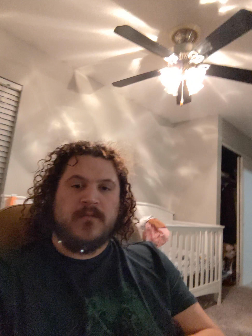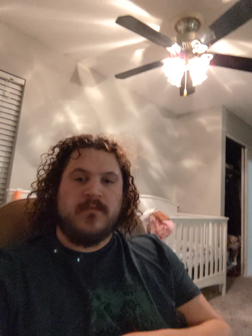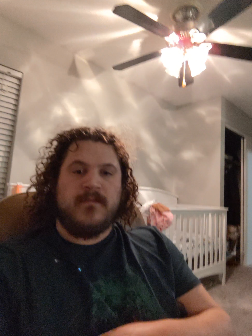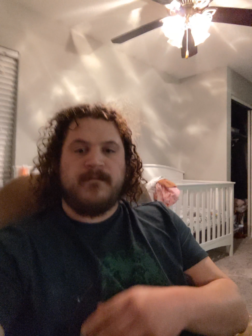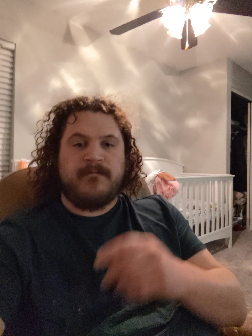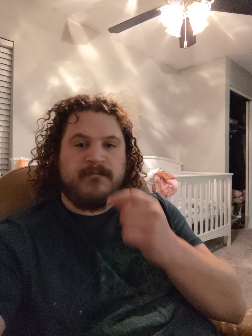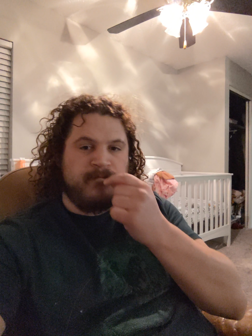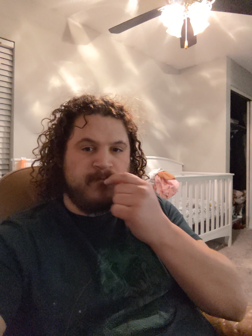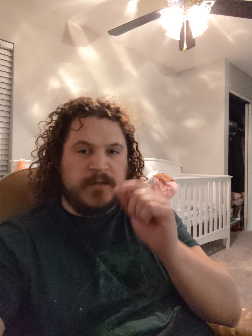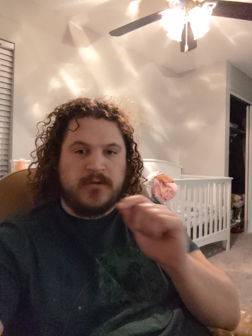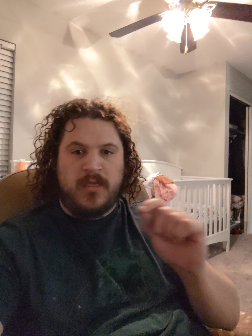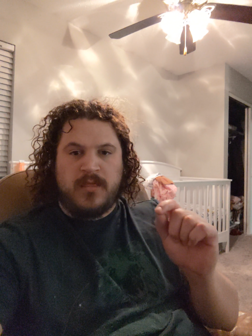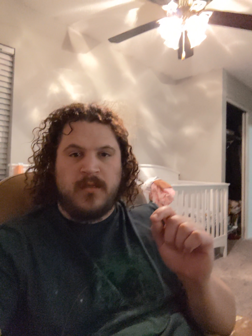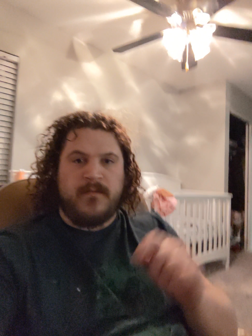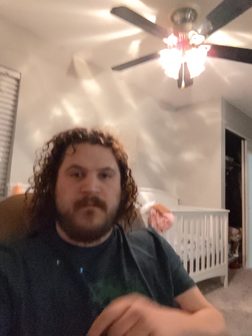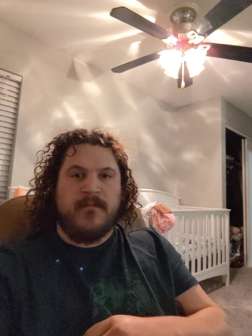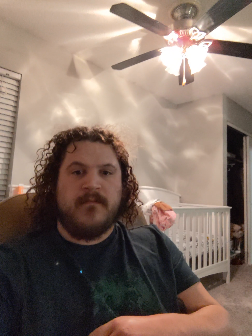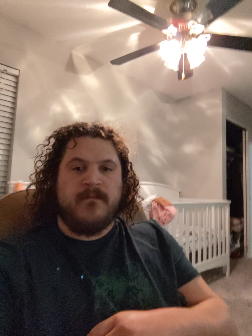pencil